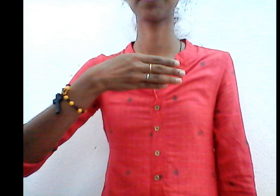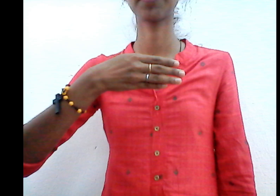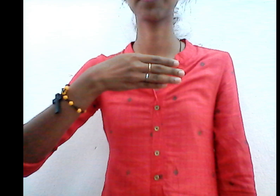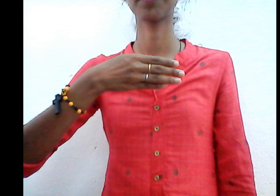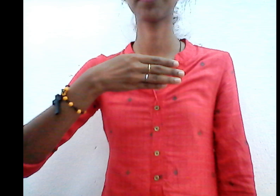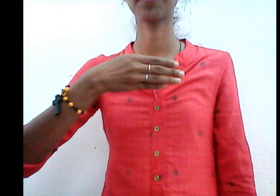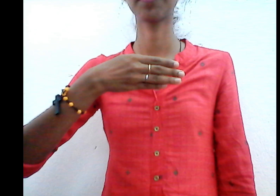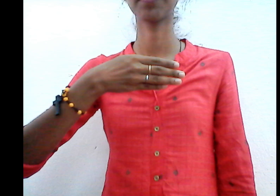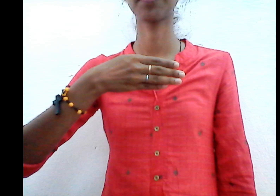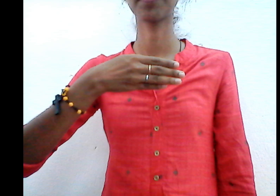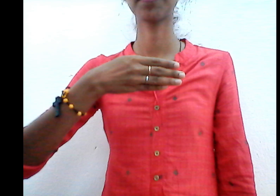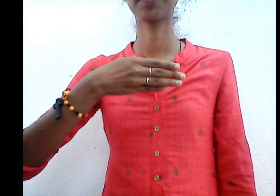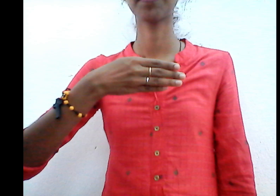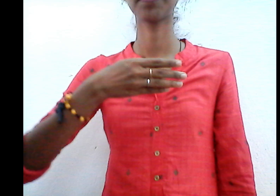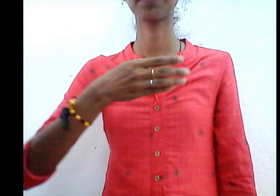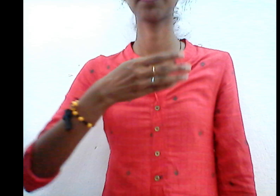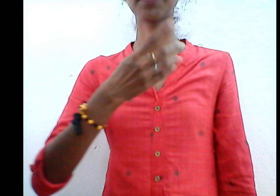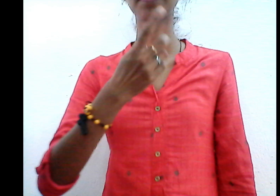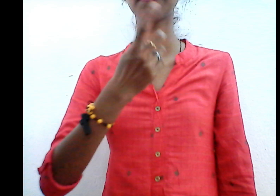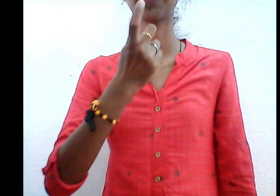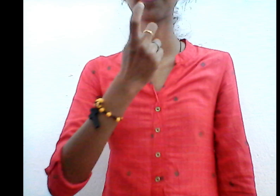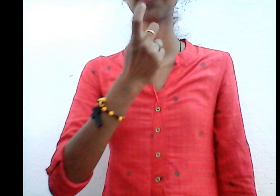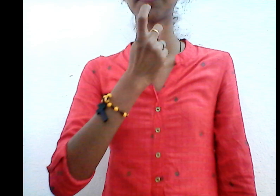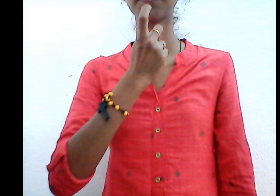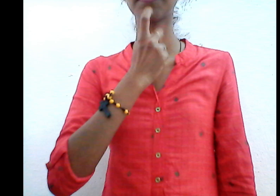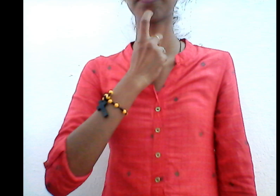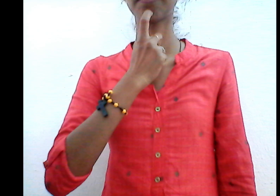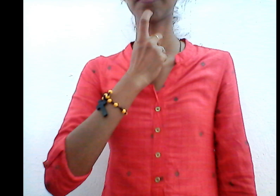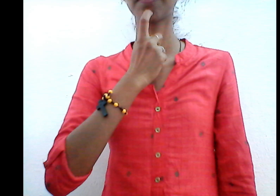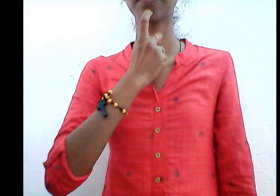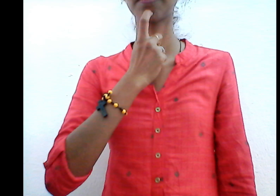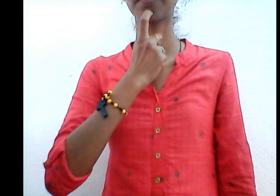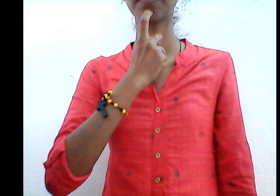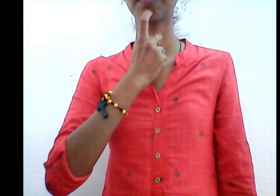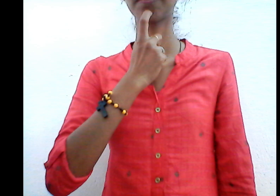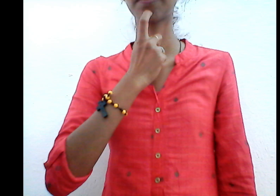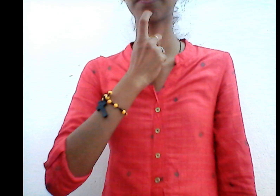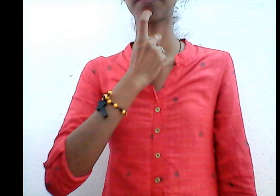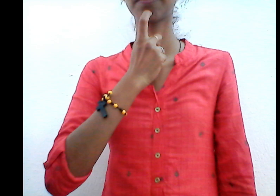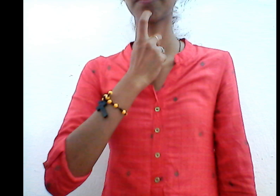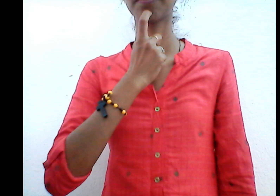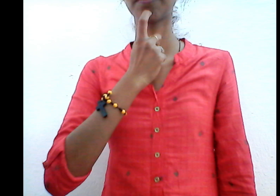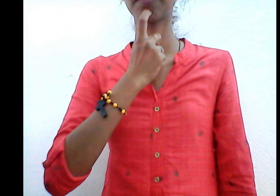അം